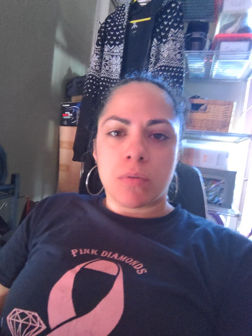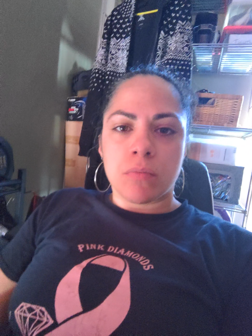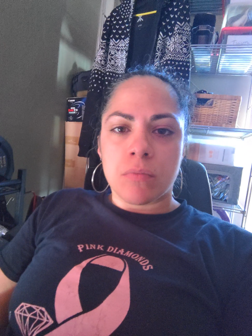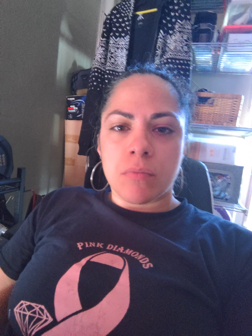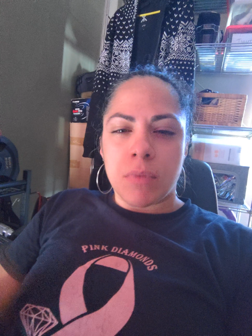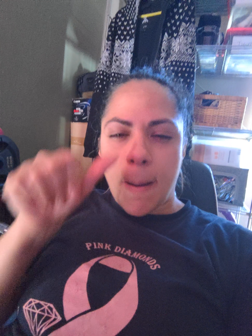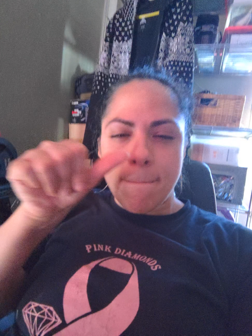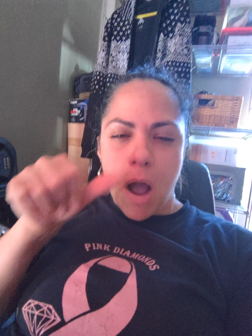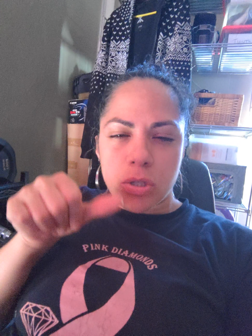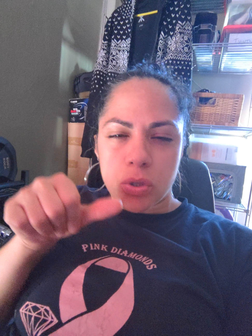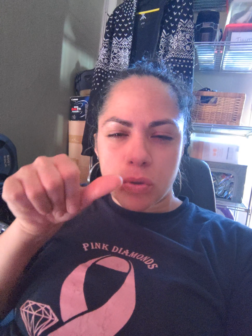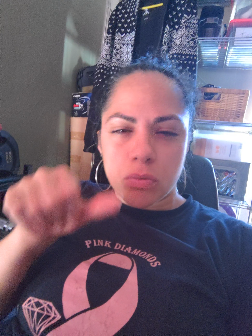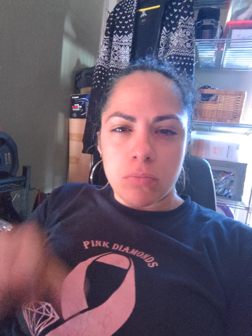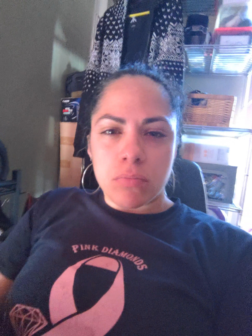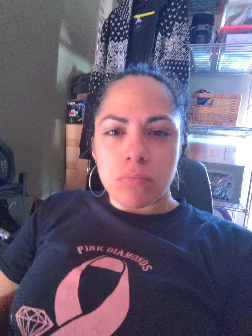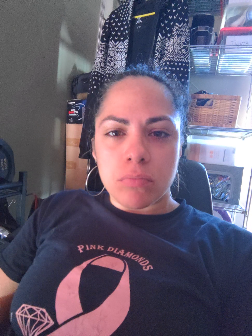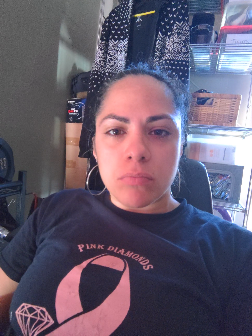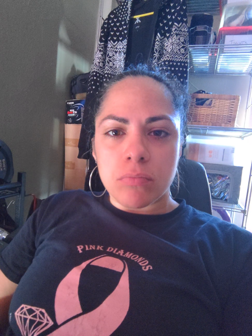puzzle